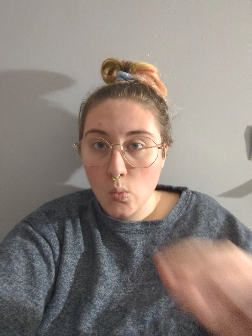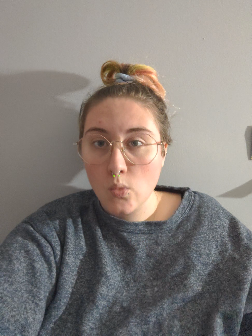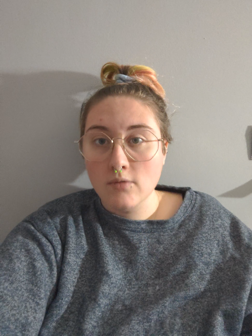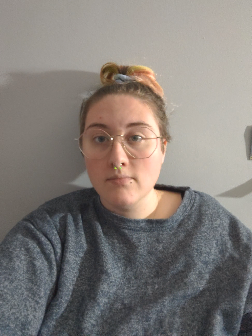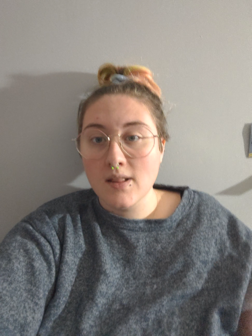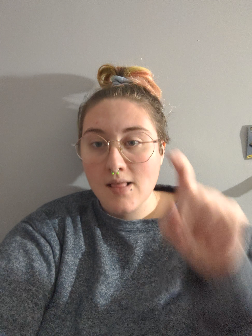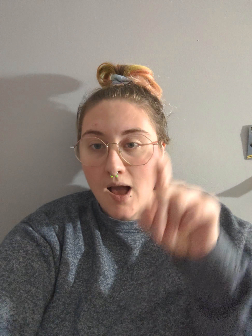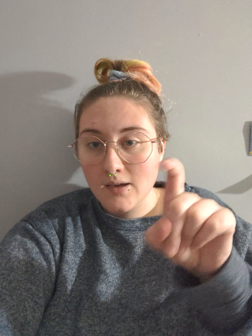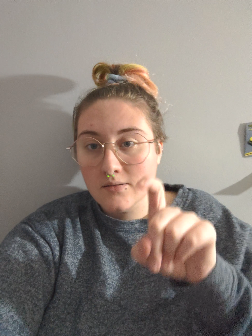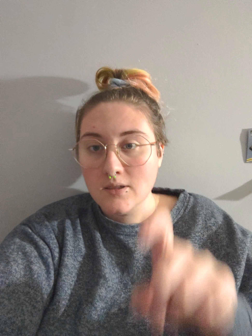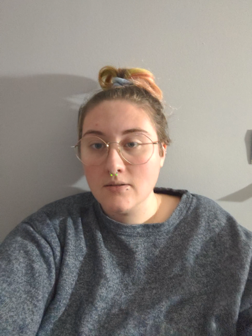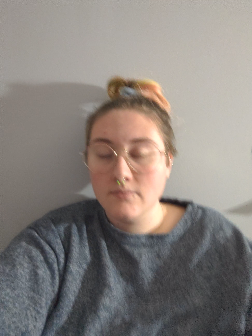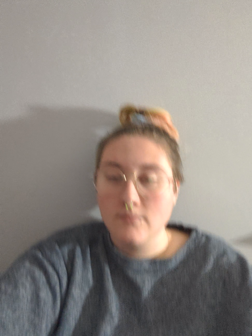closet